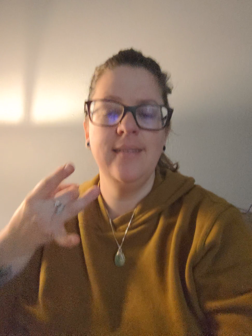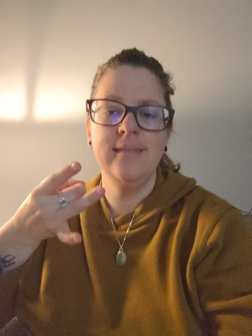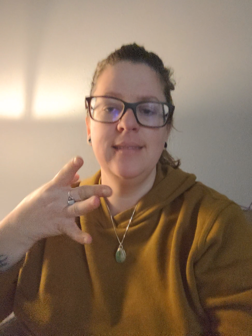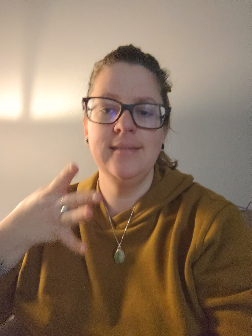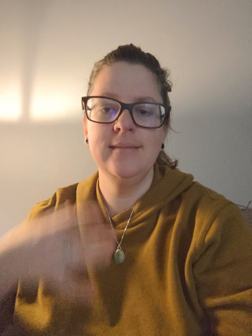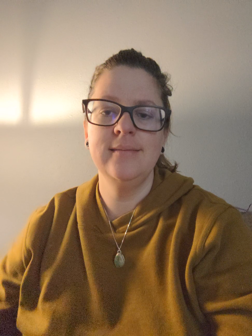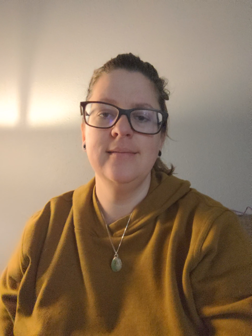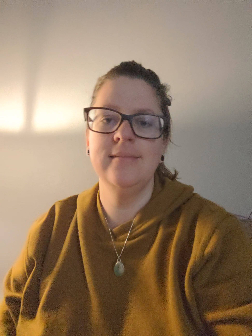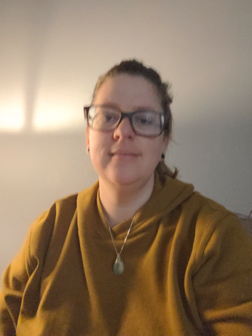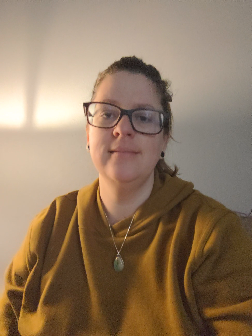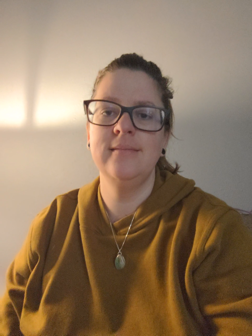hate